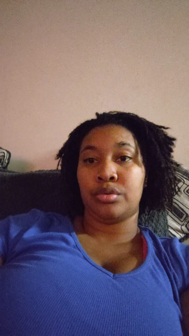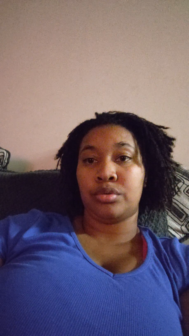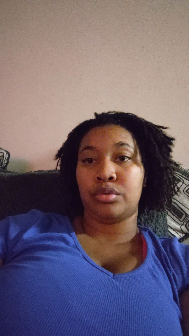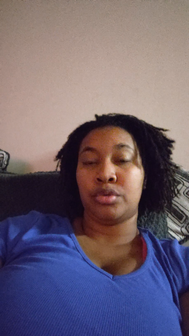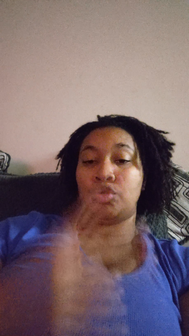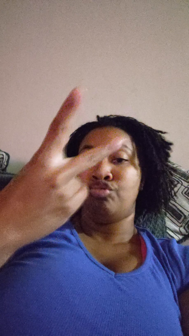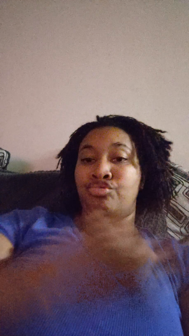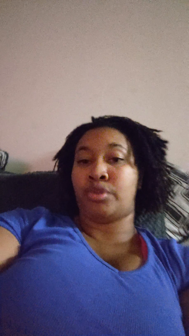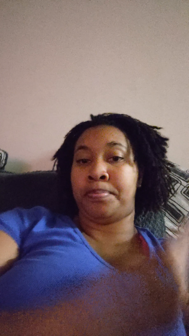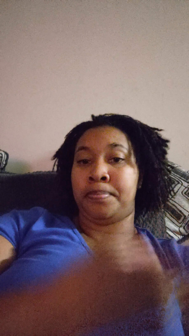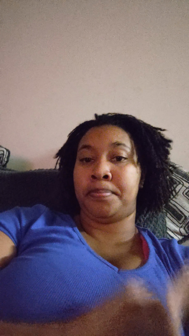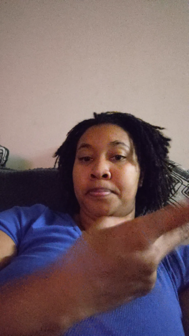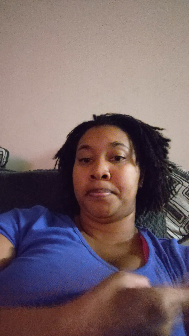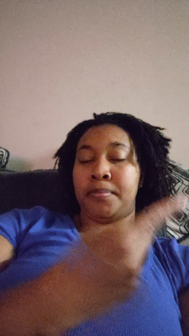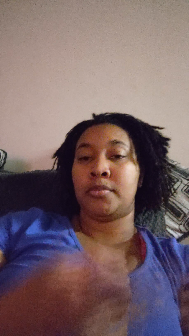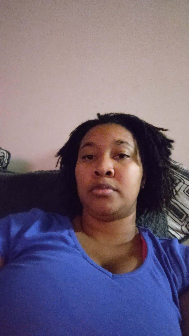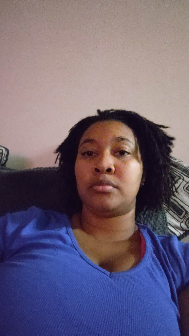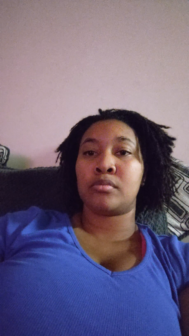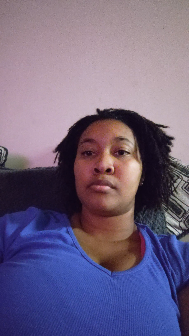sheep